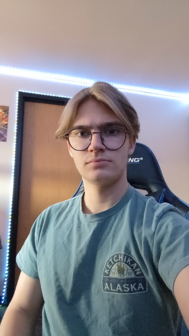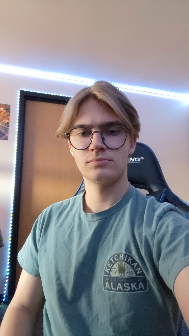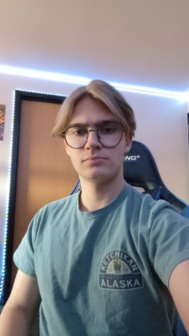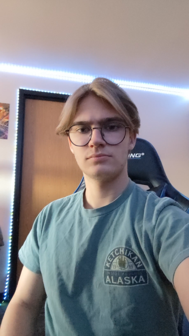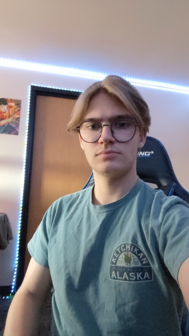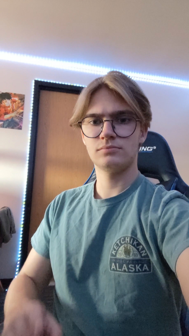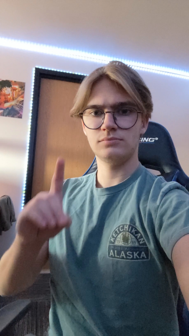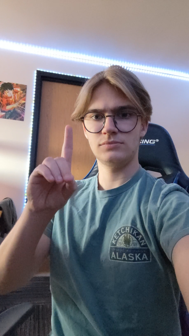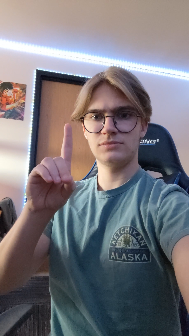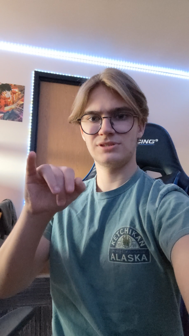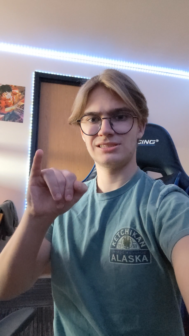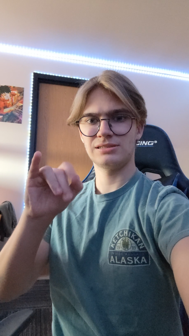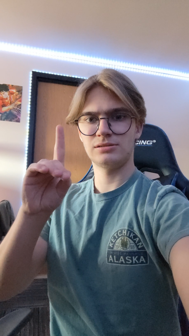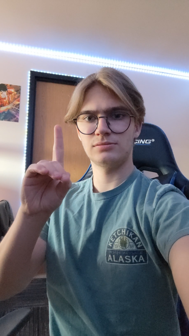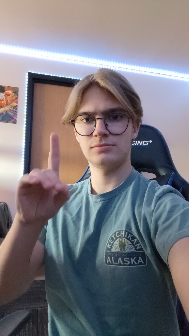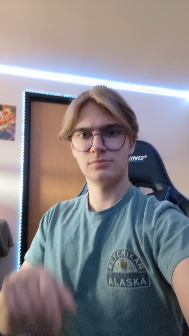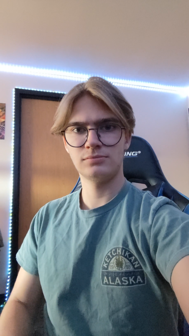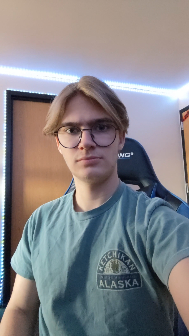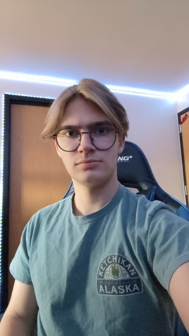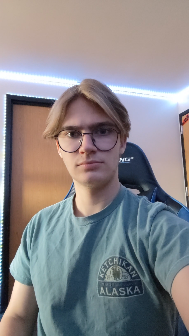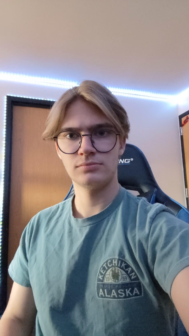did